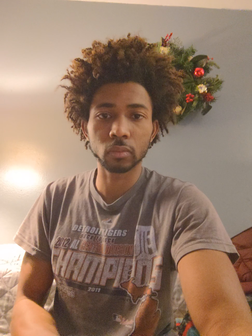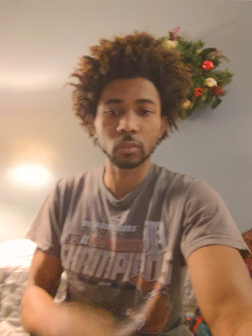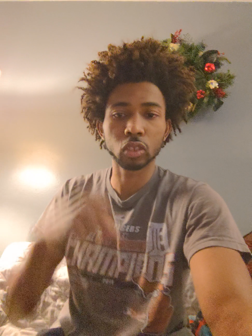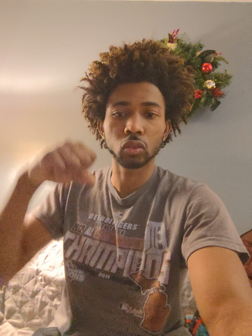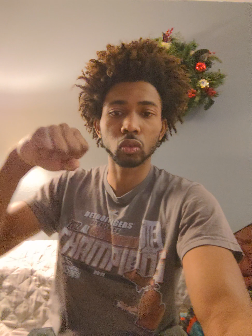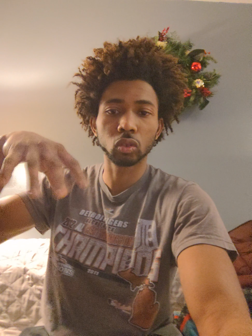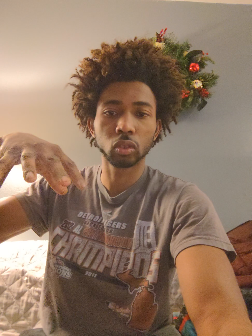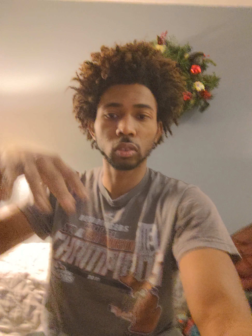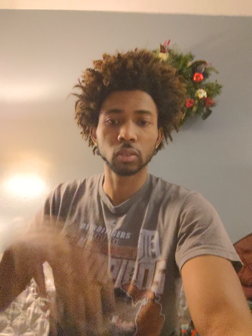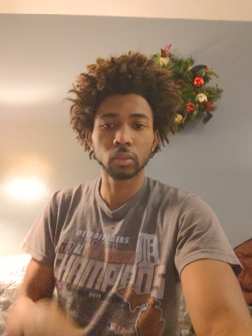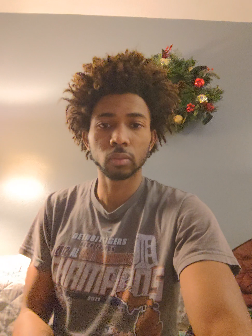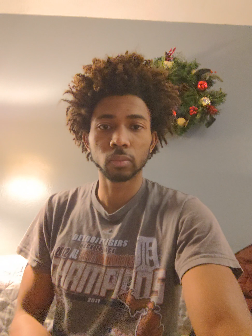drop